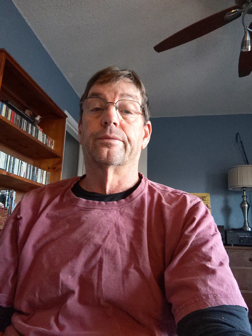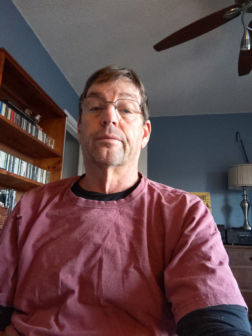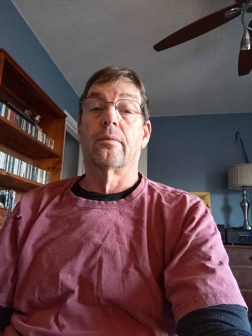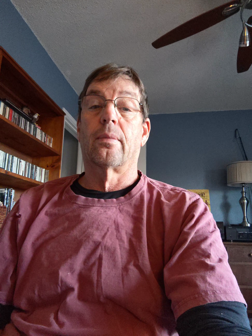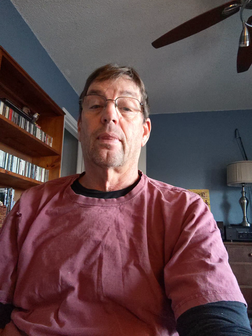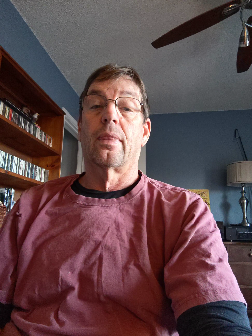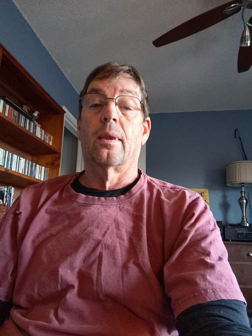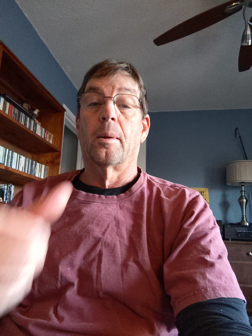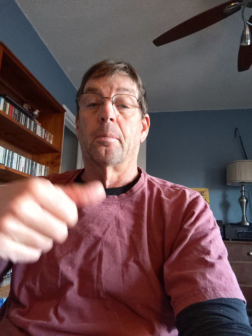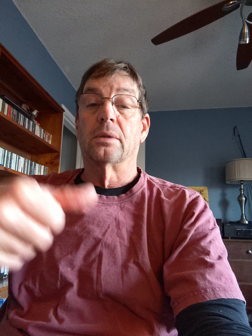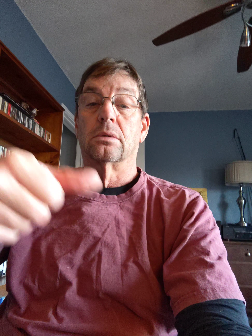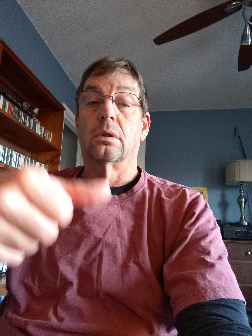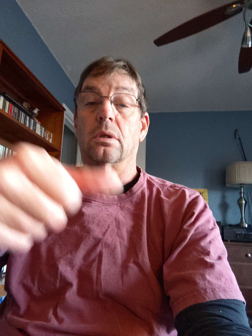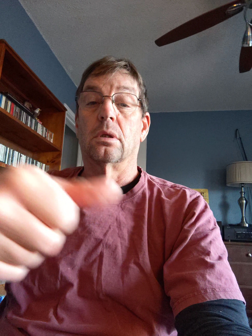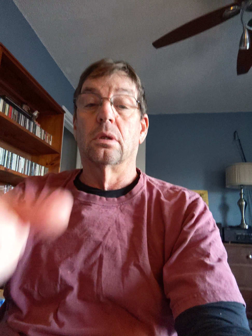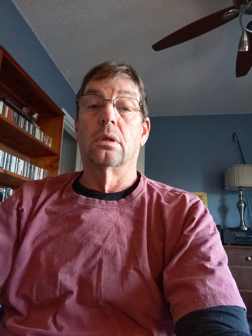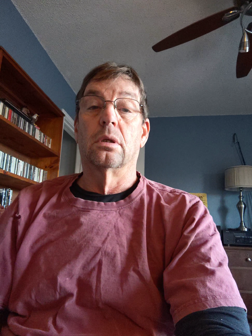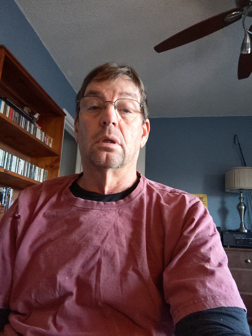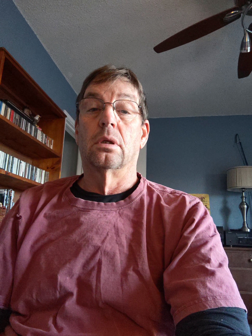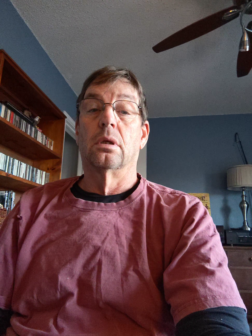puzzle